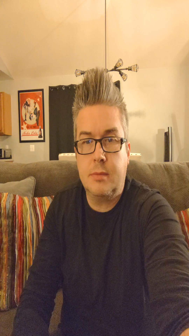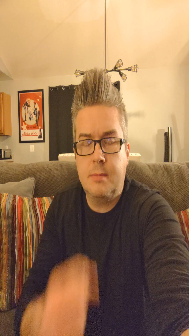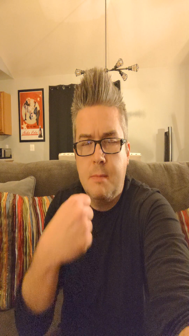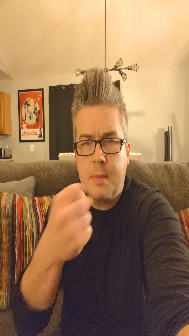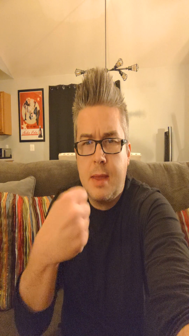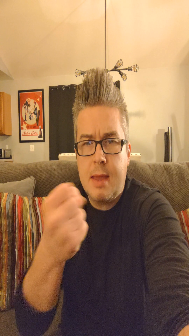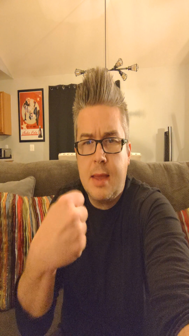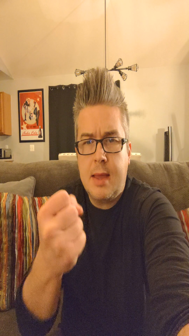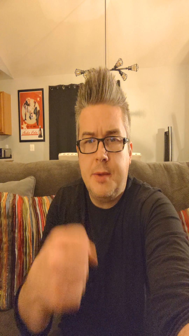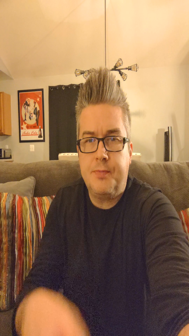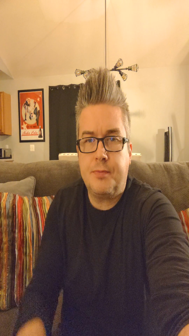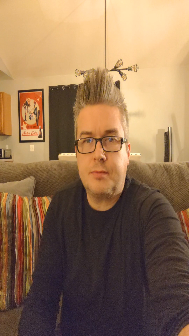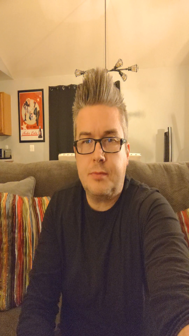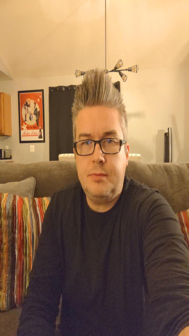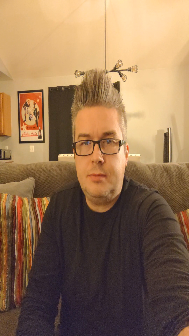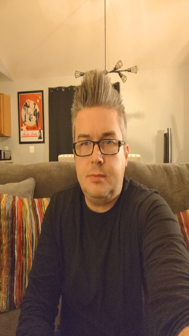make